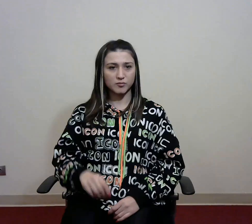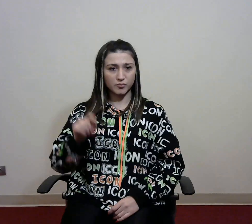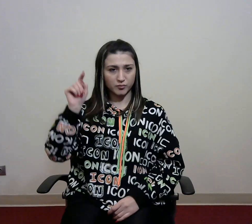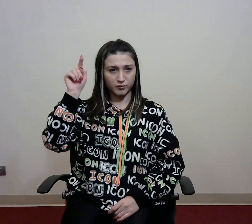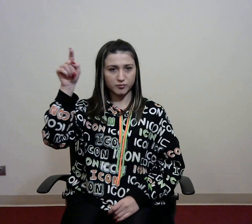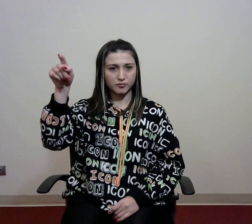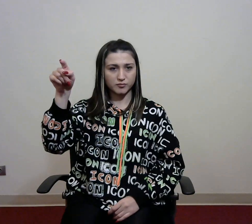O